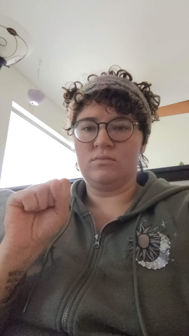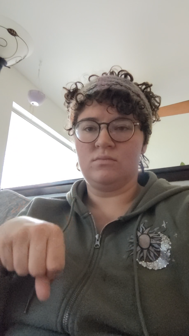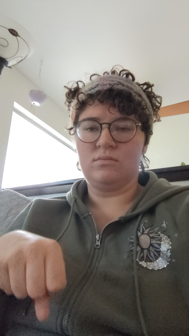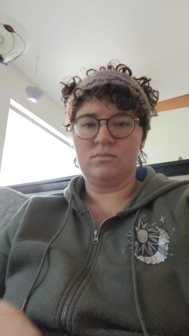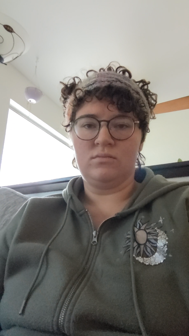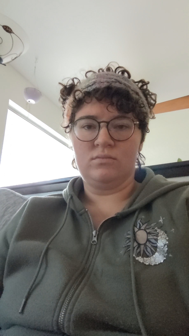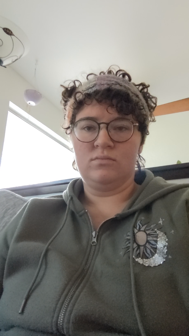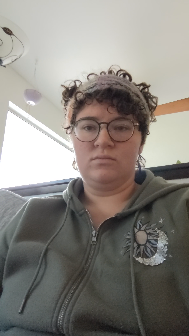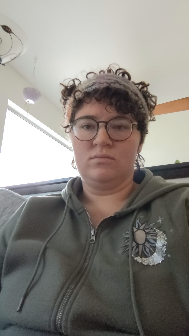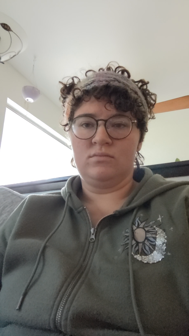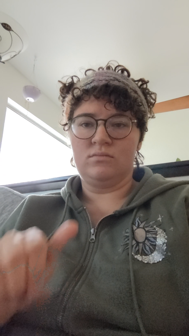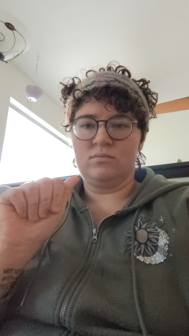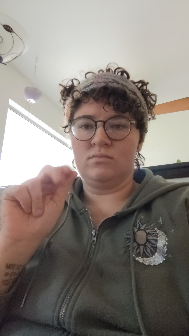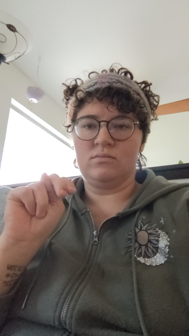an